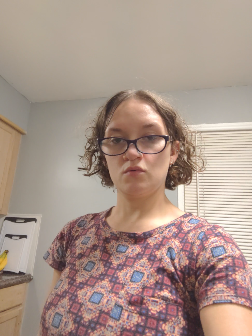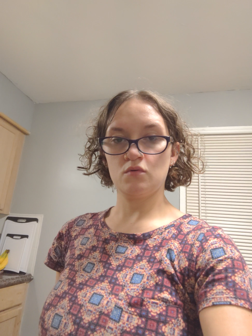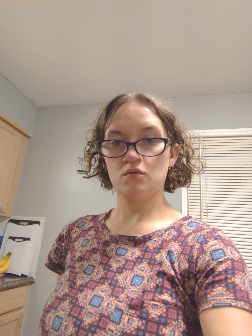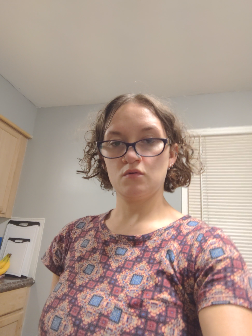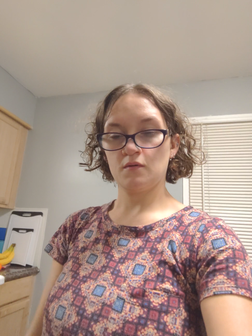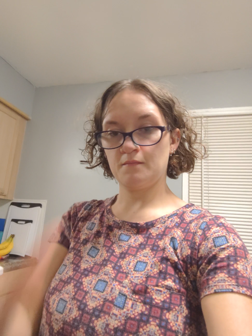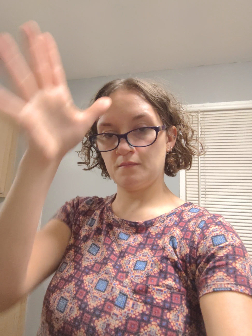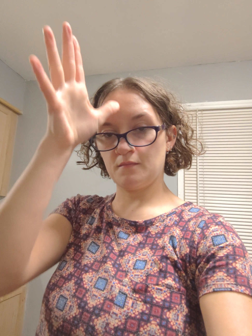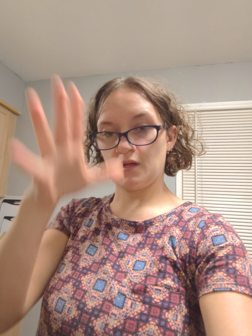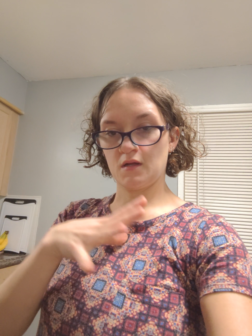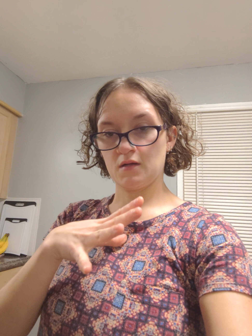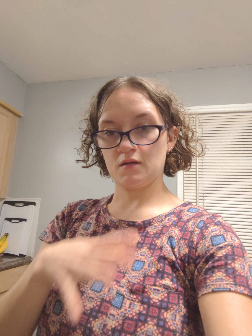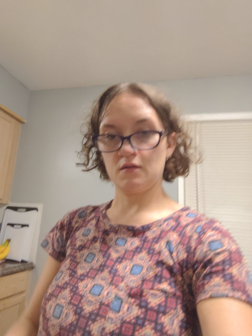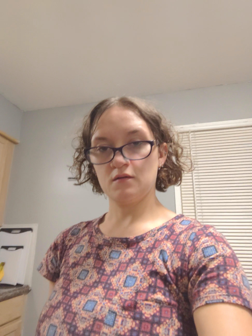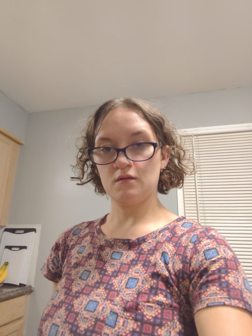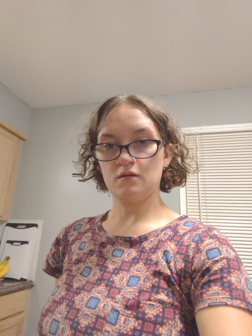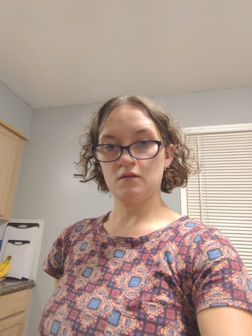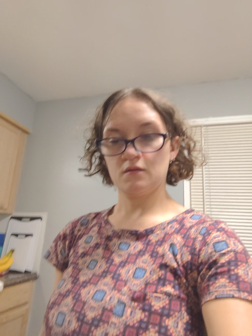man